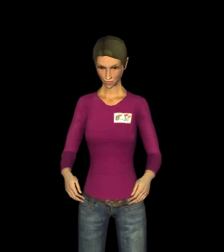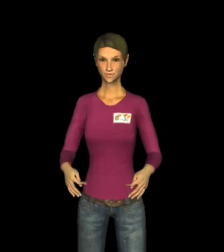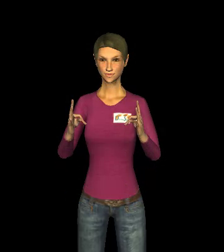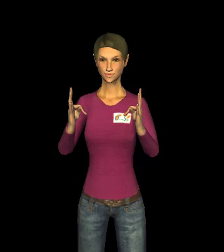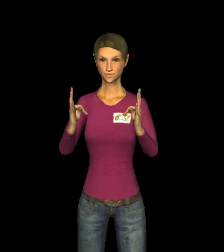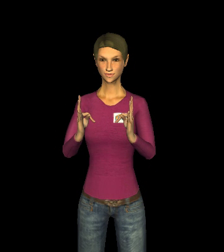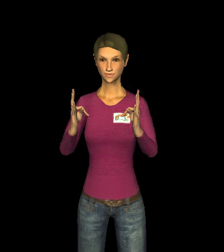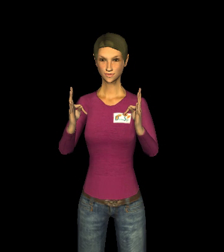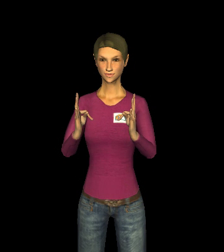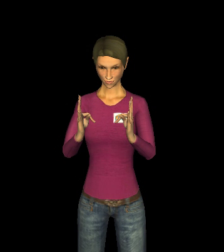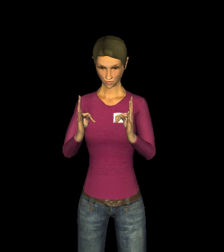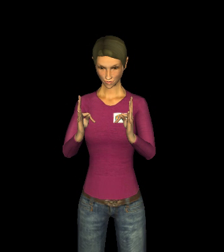عمة